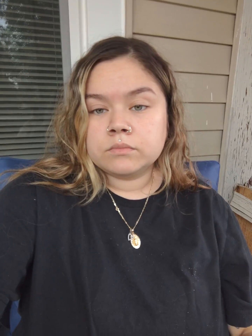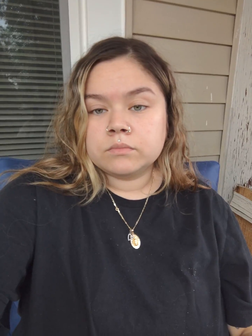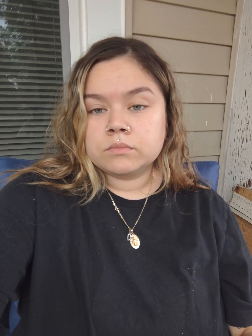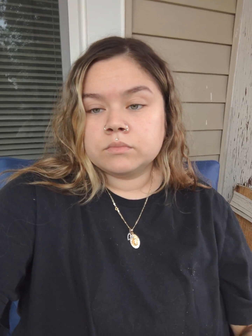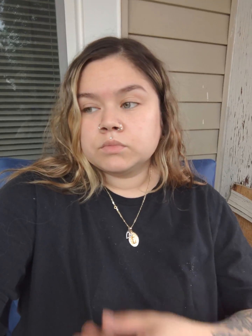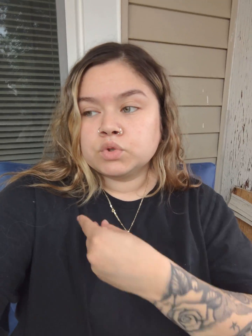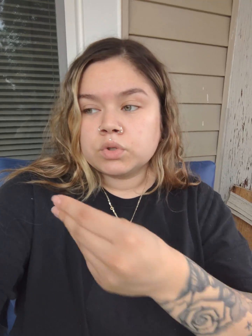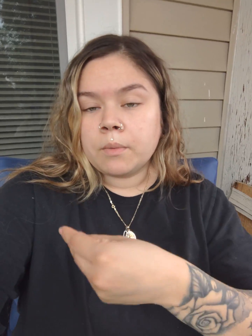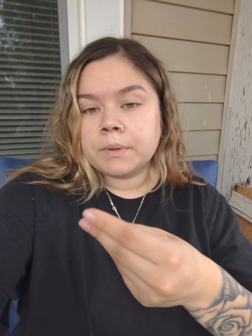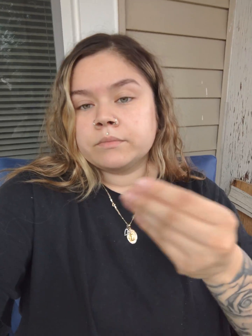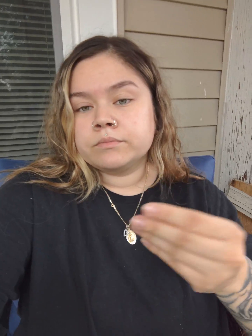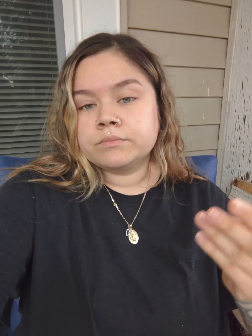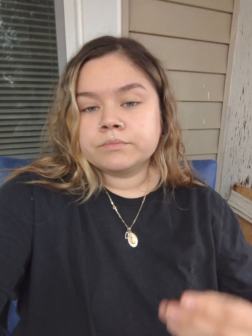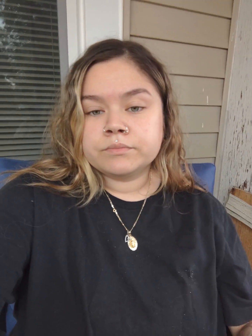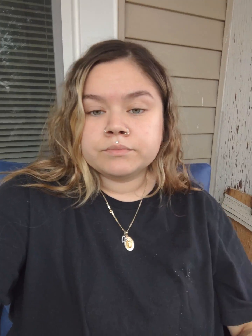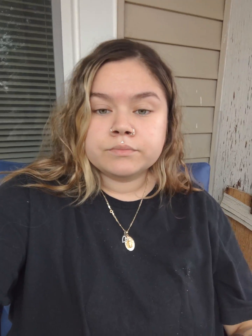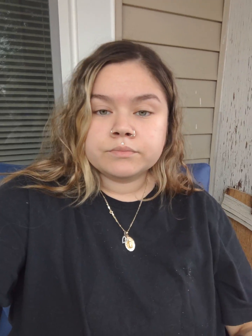shopping